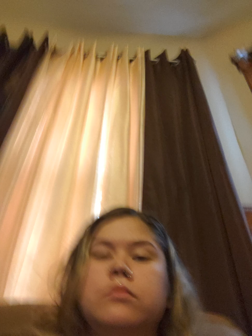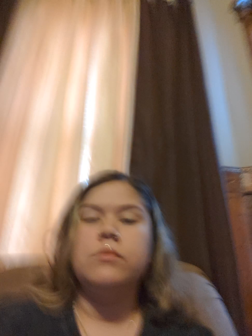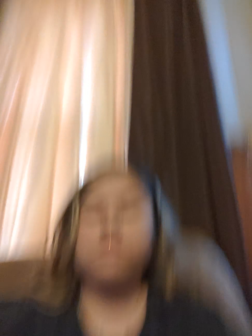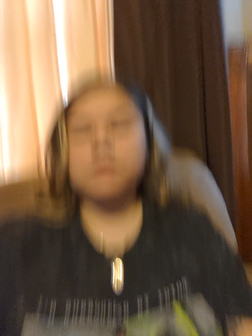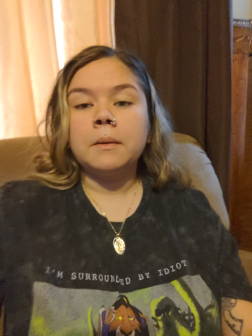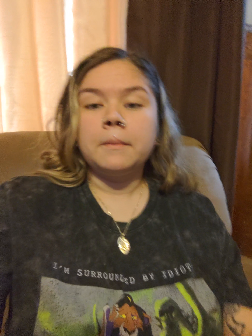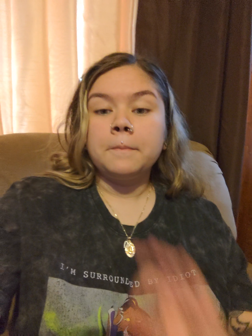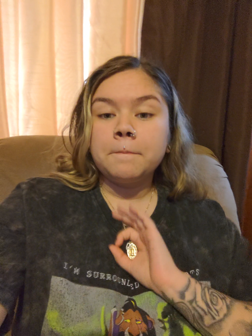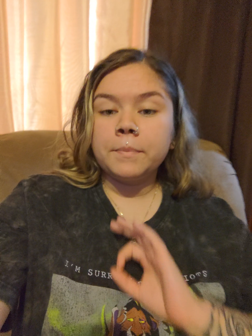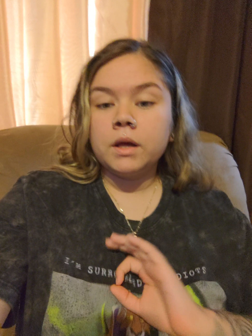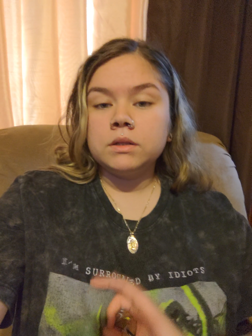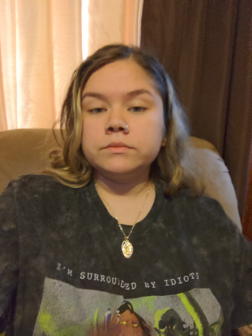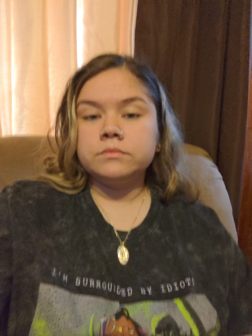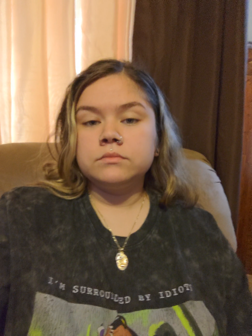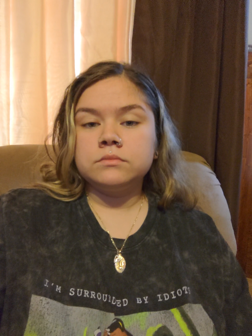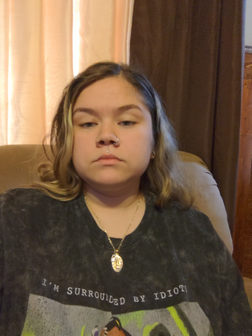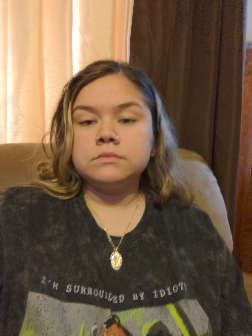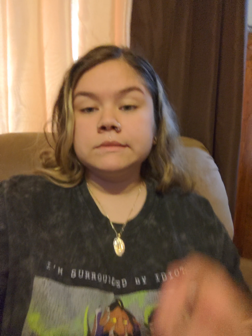button